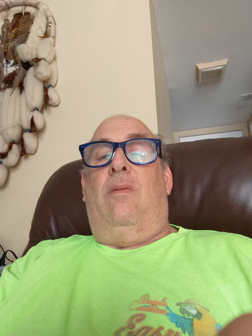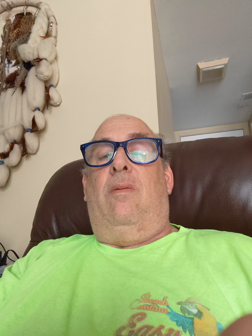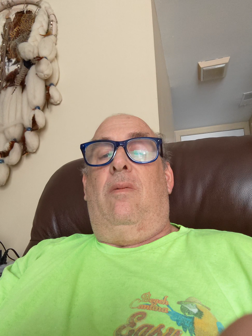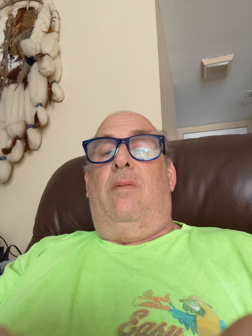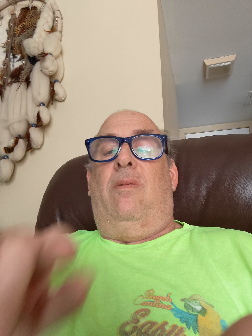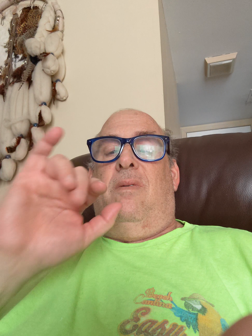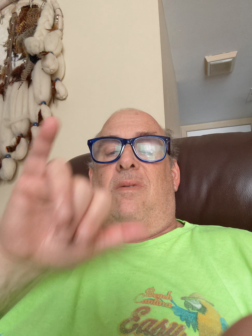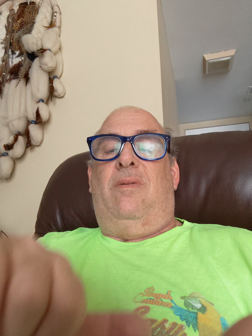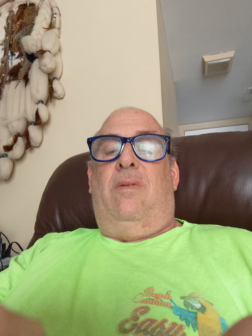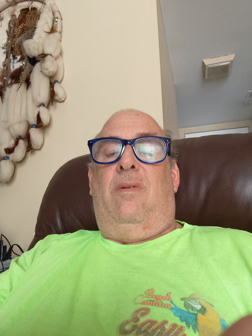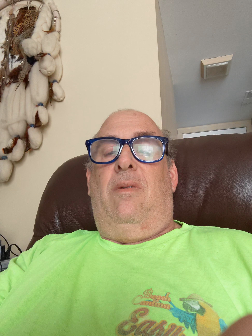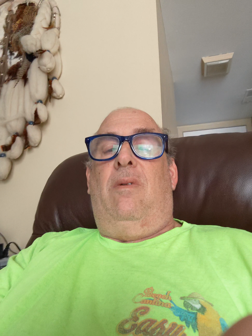that